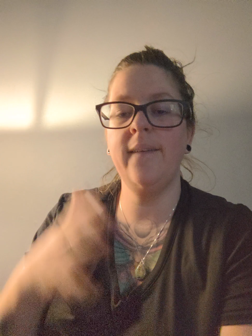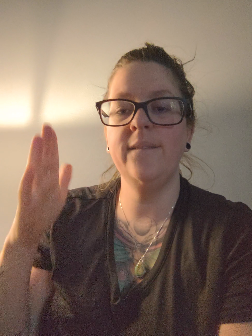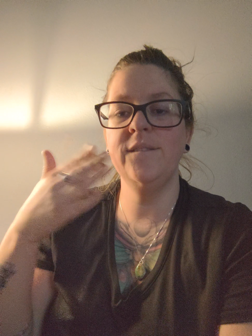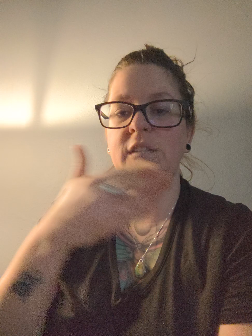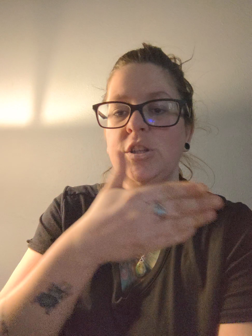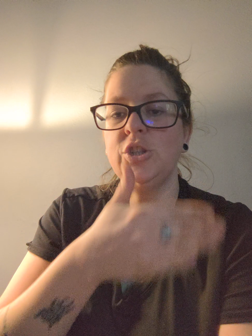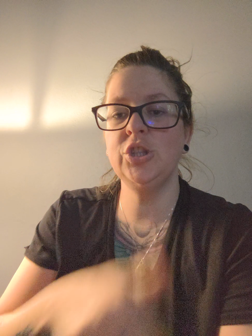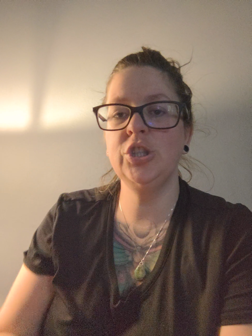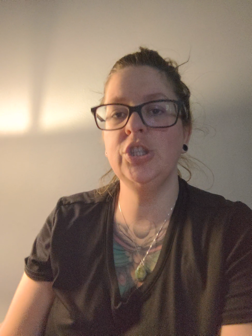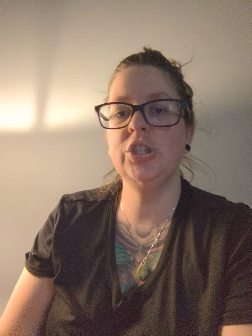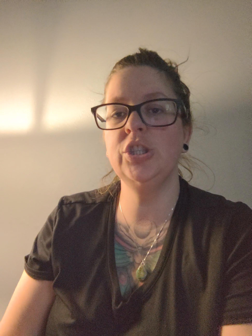fish